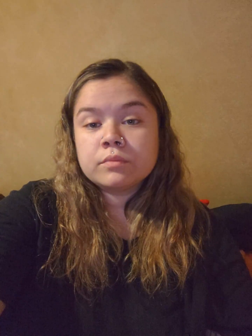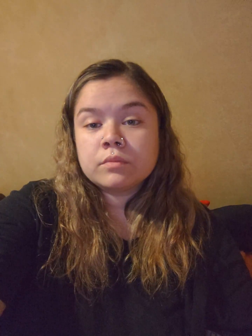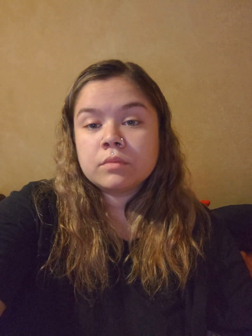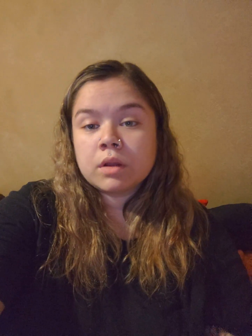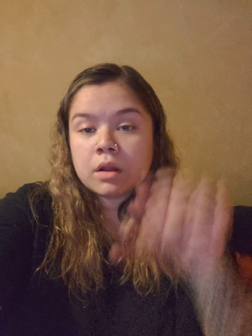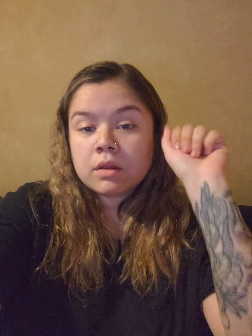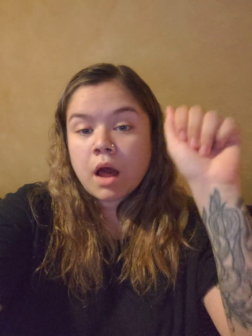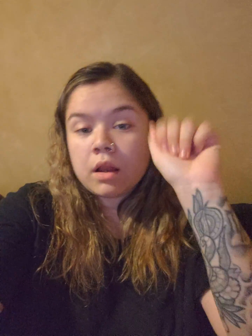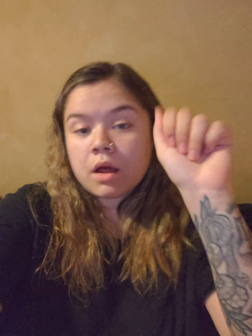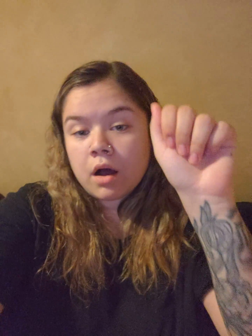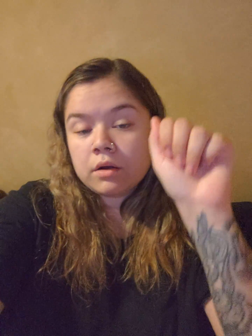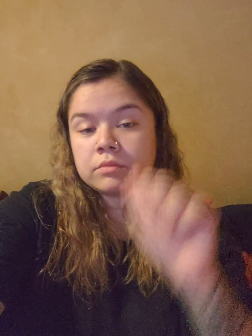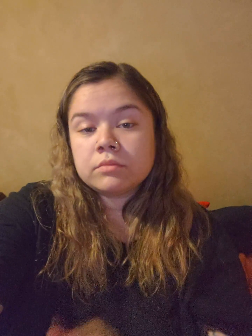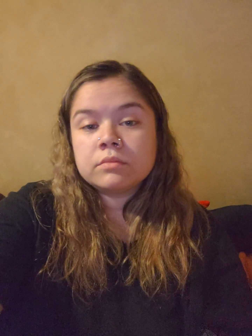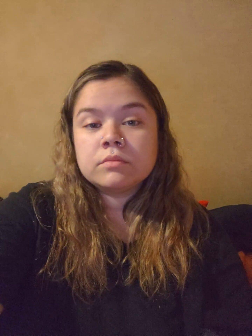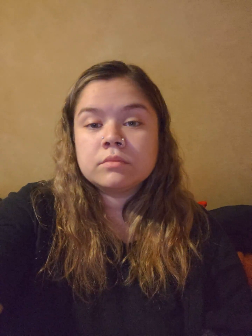knock